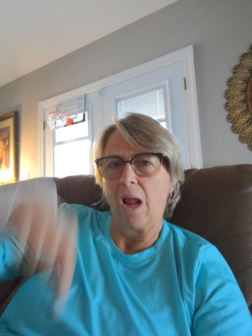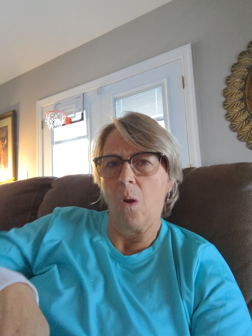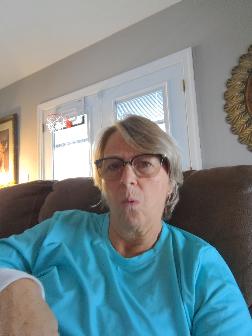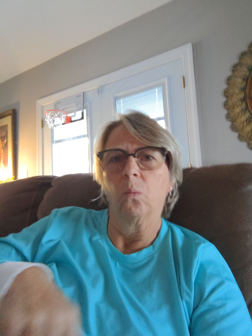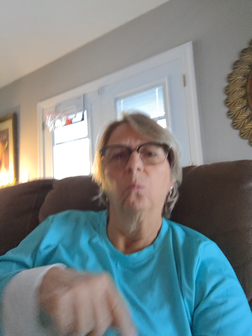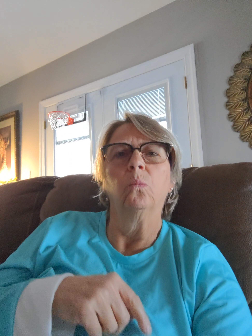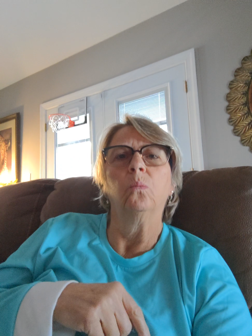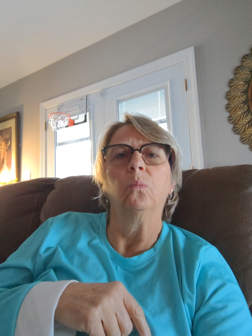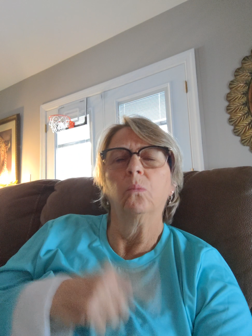down